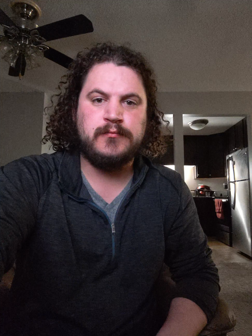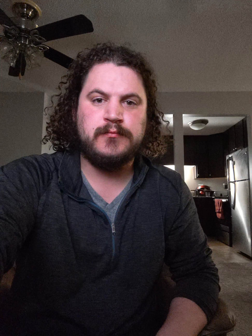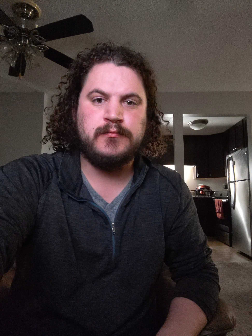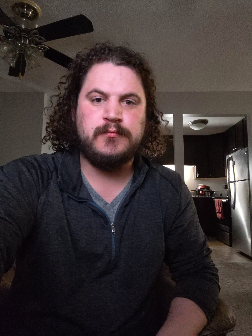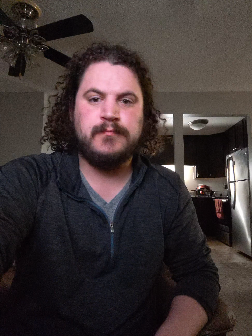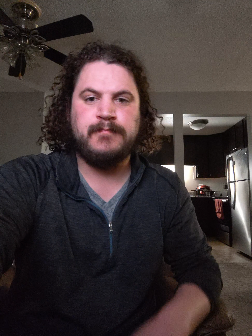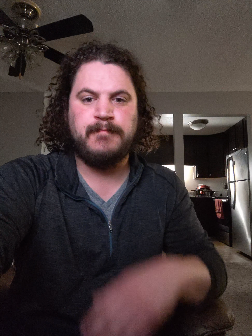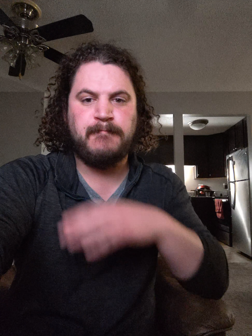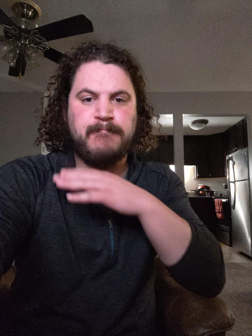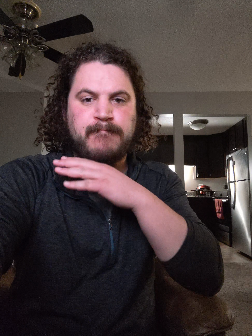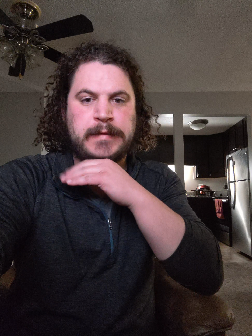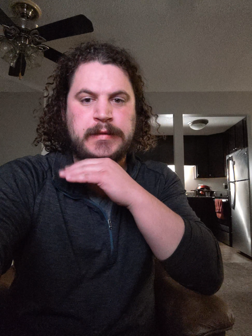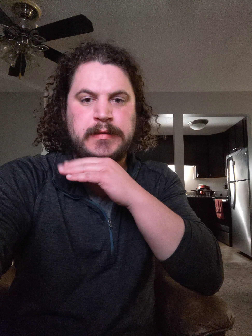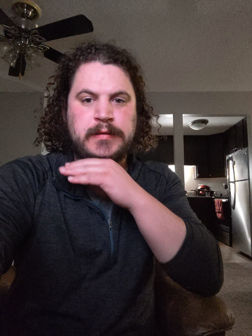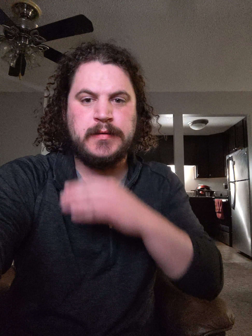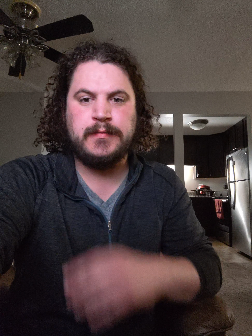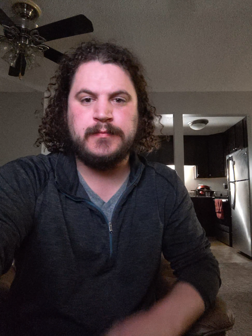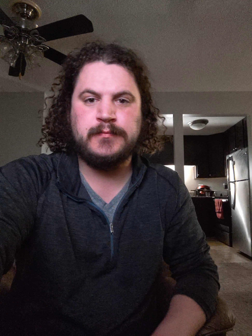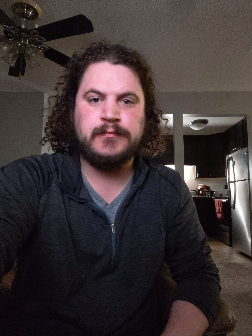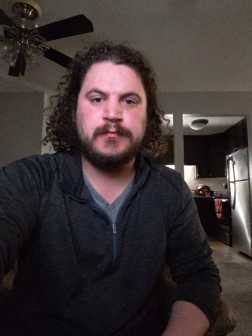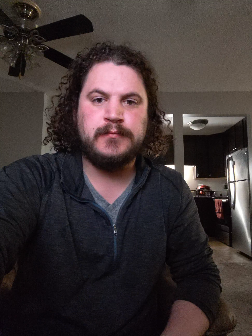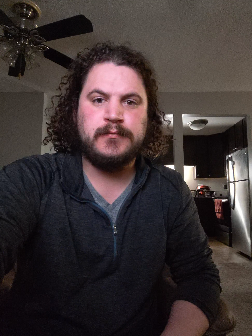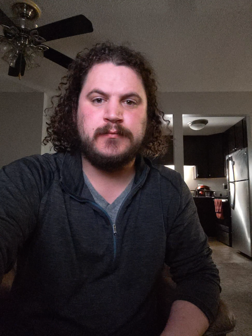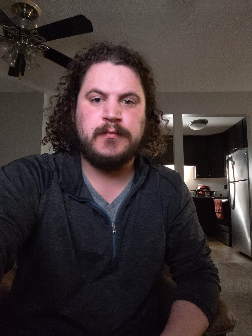pig